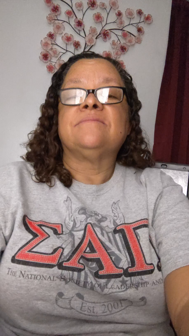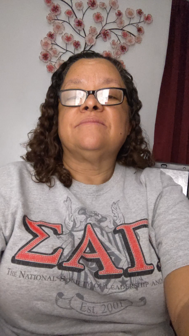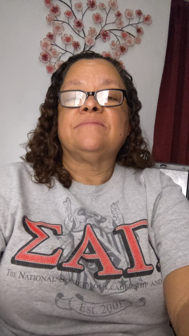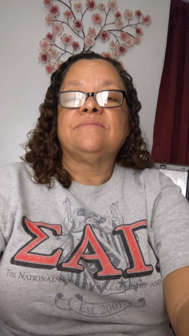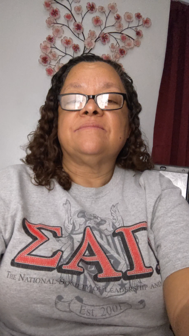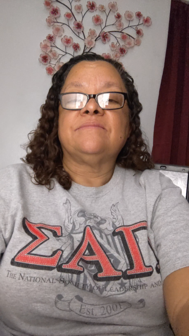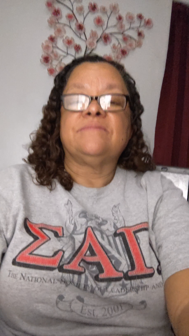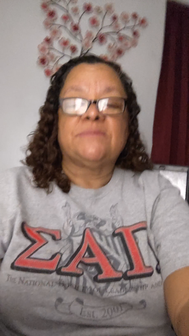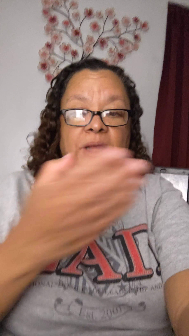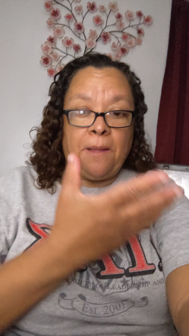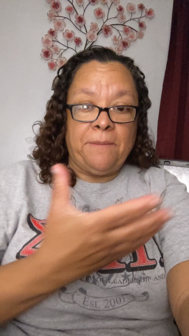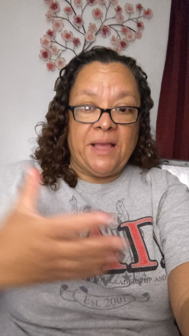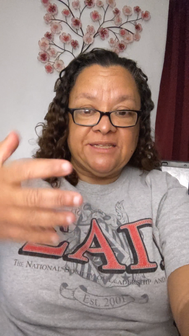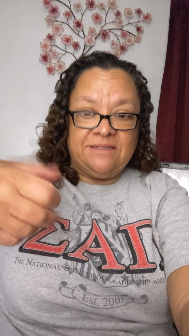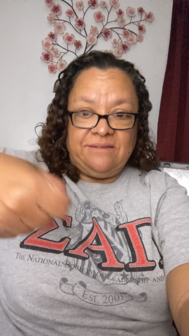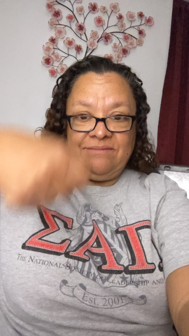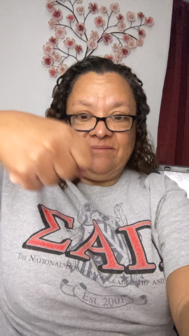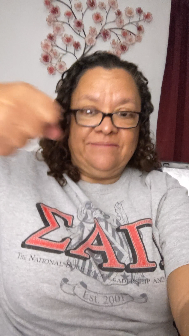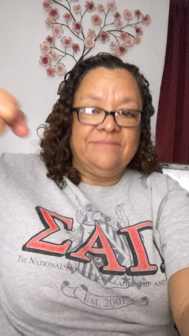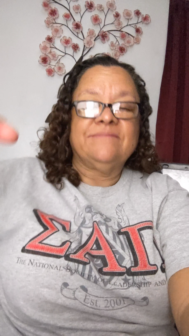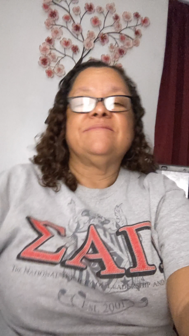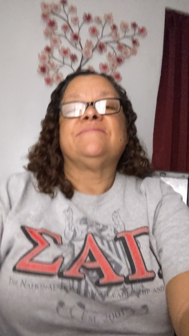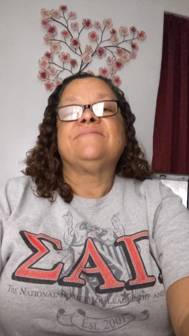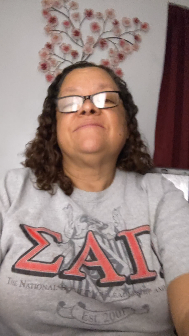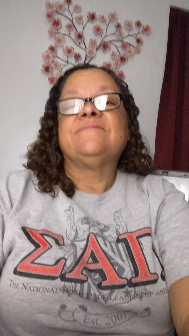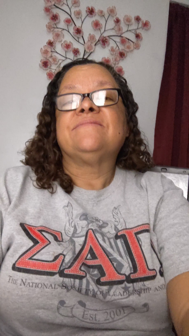basket